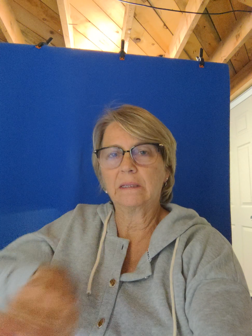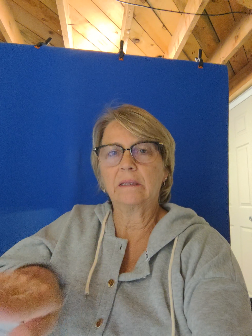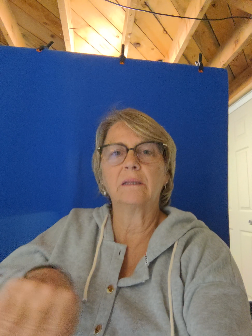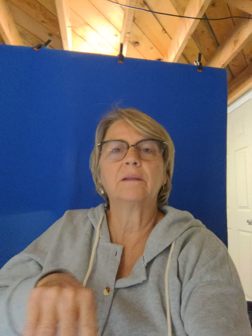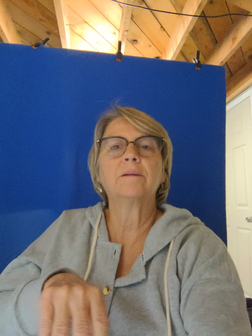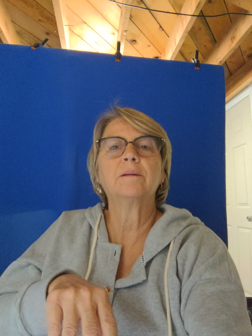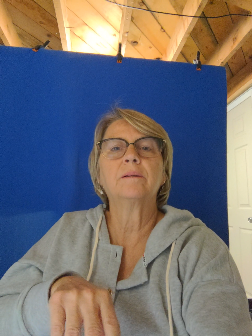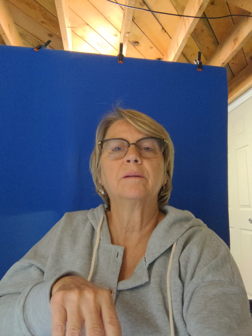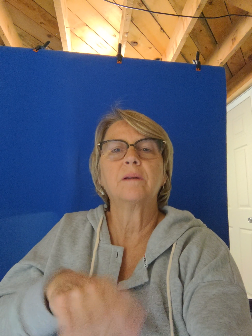elephant